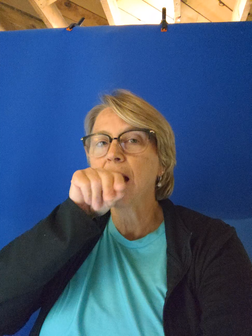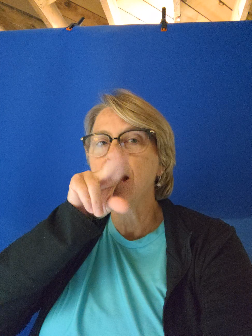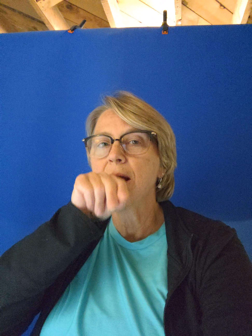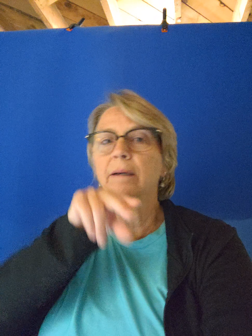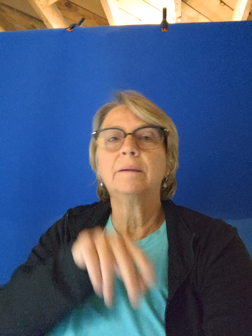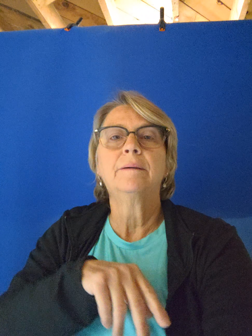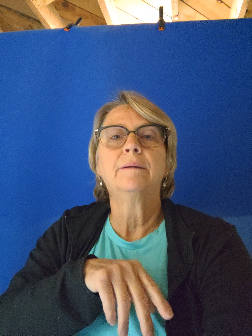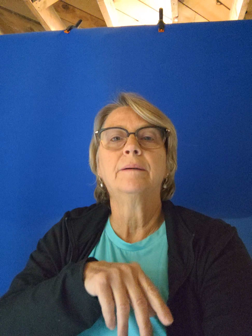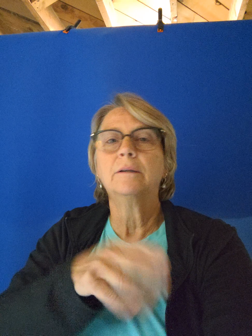duck